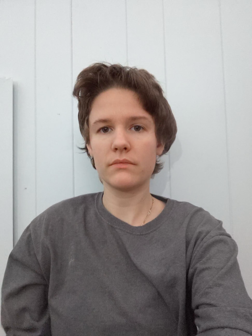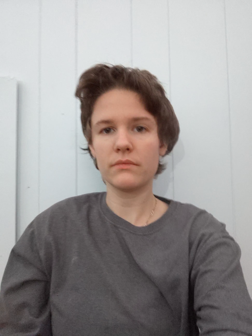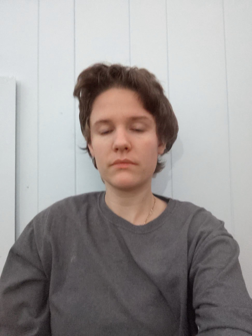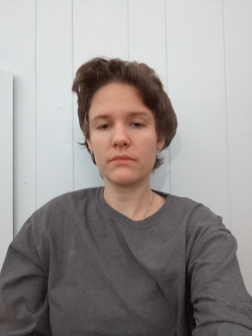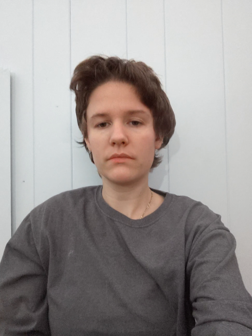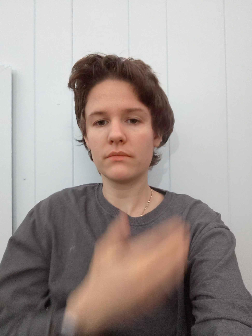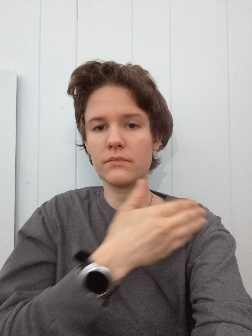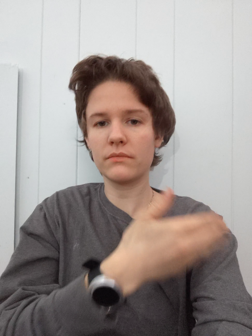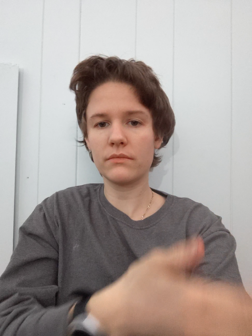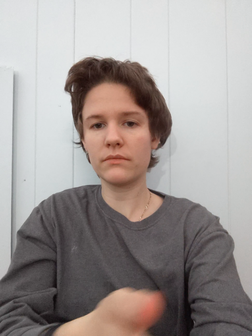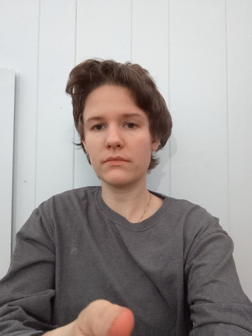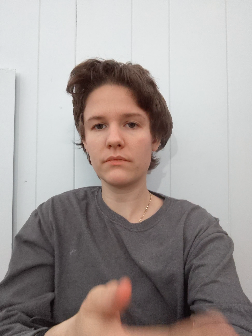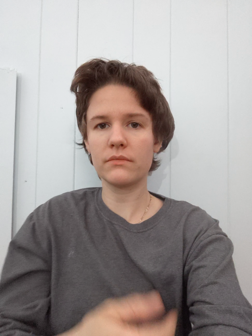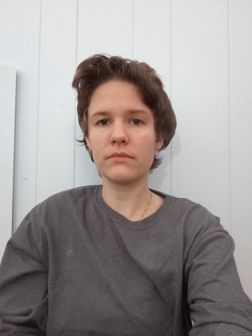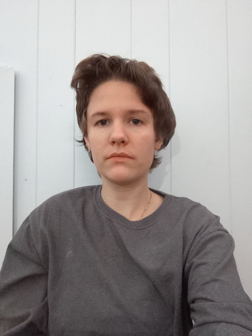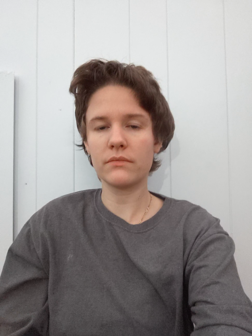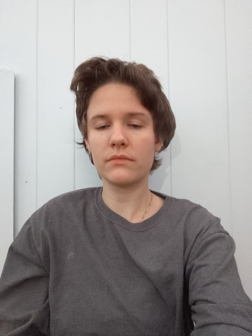arm